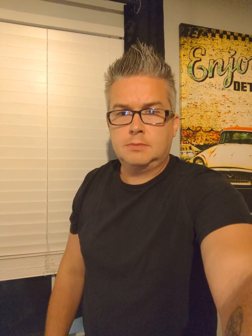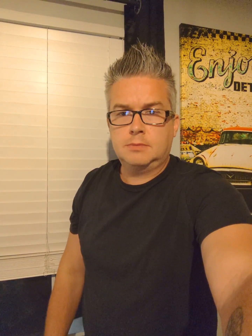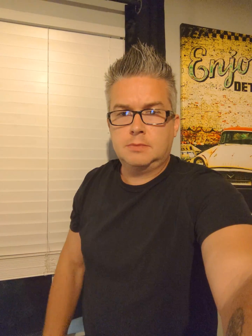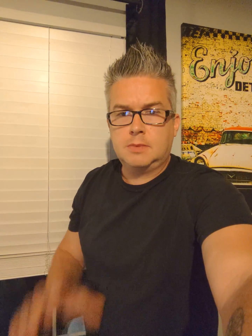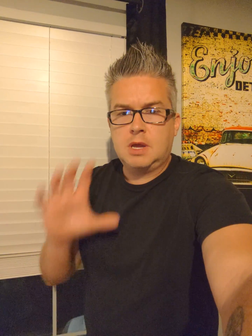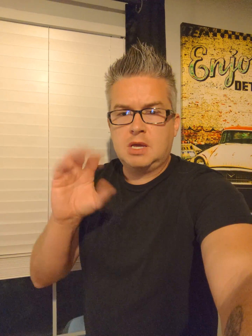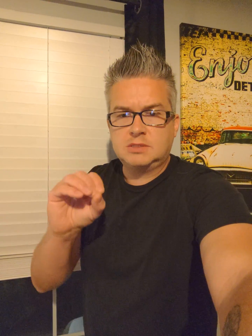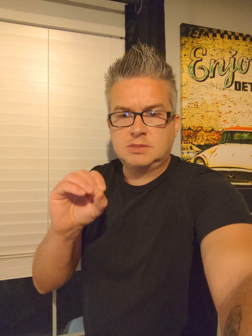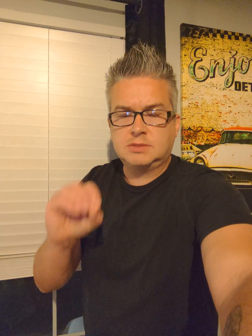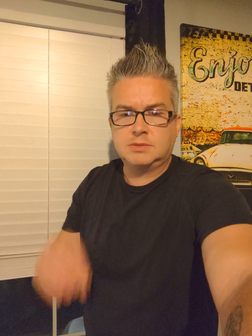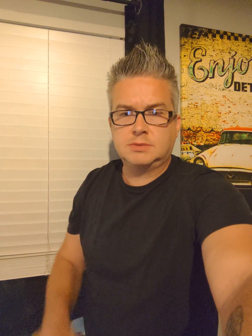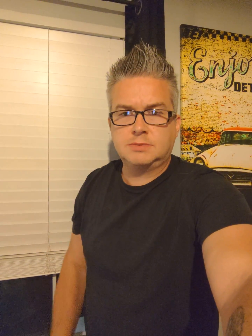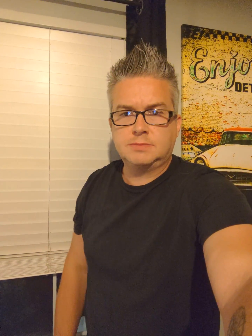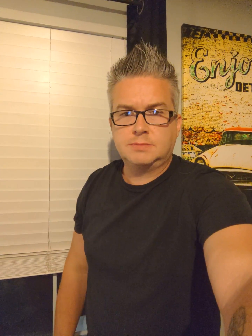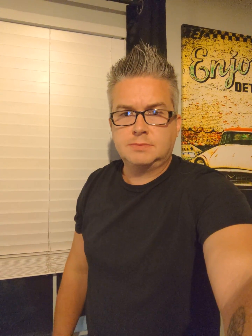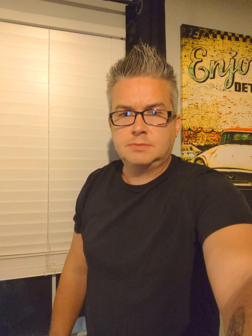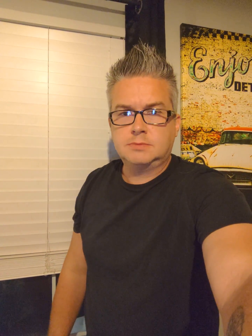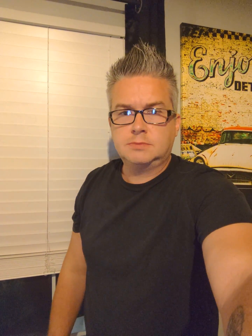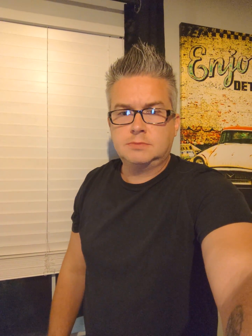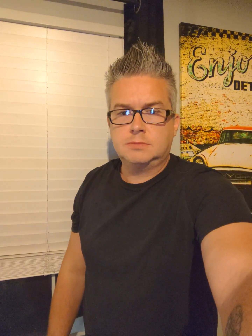bite